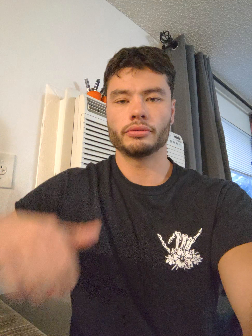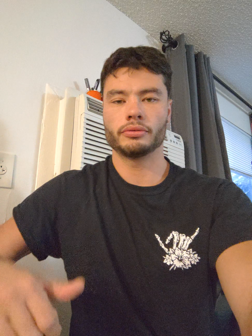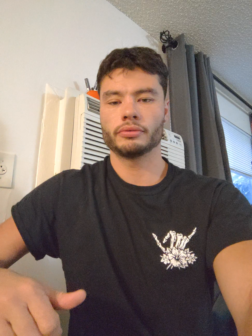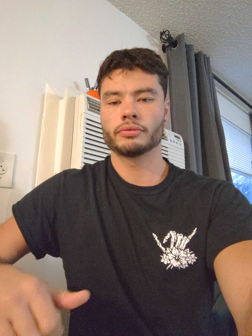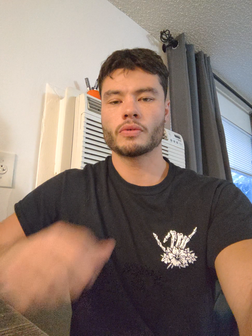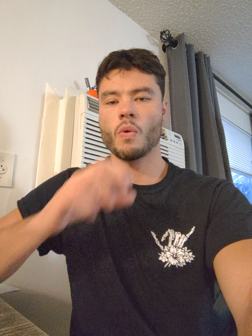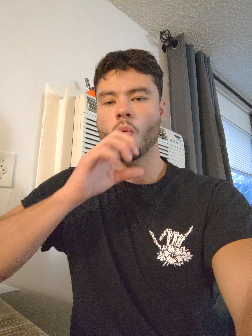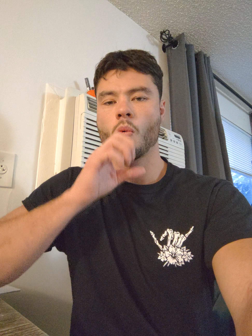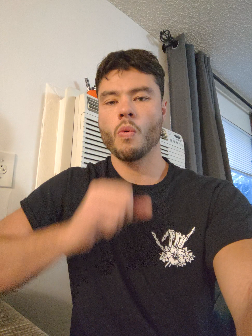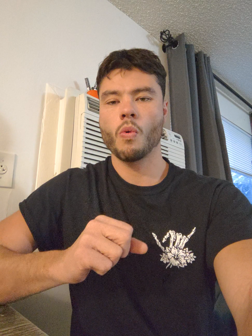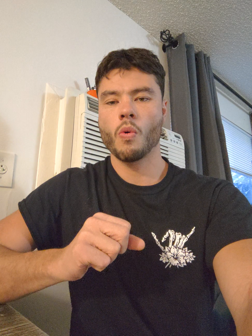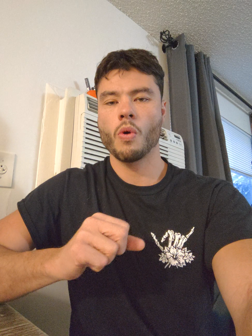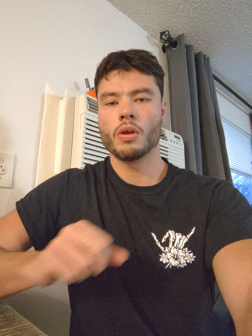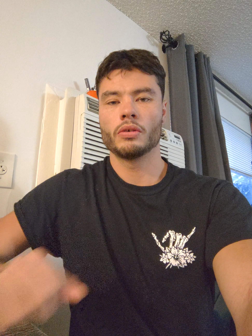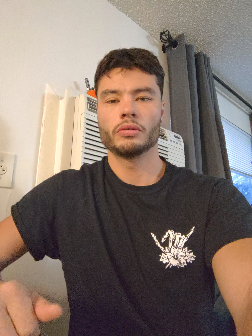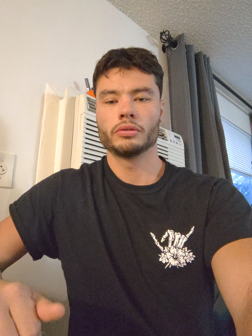old